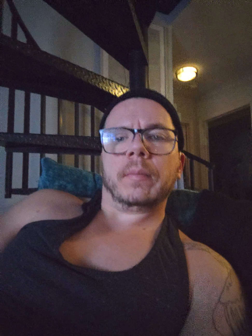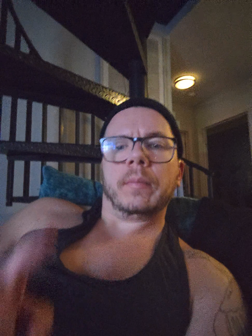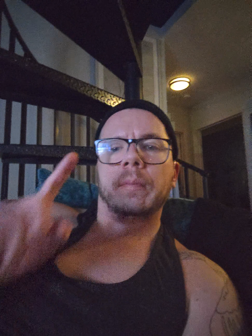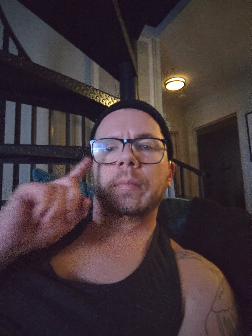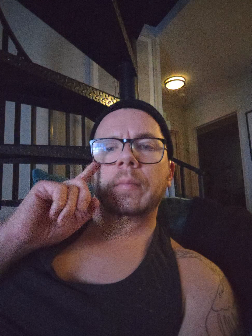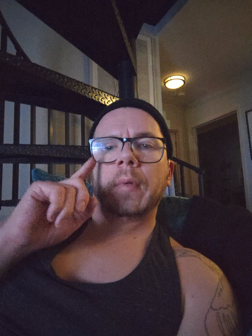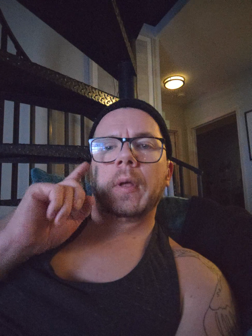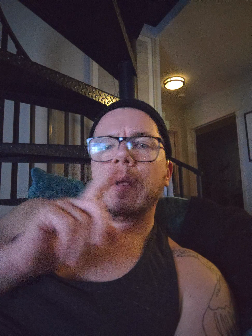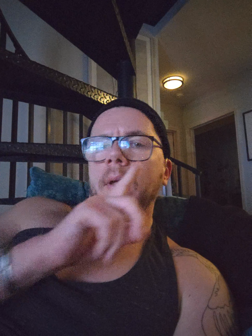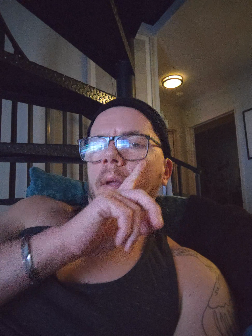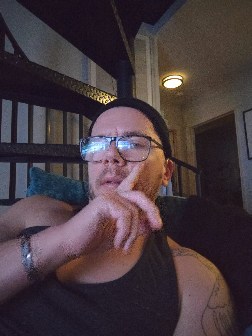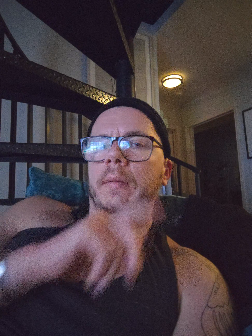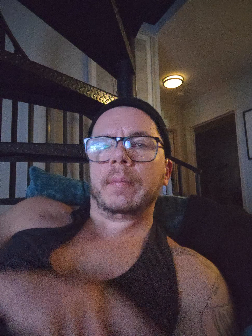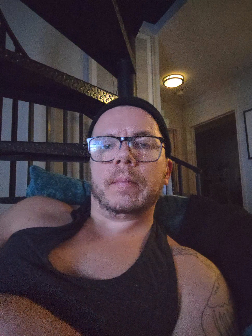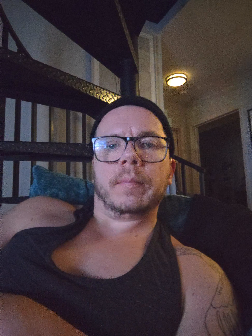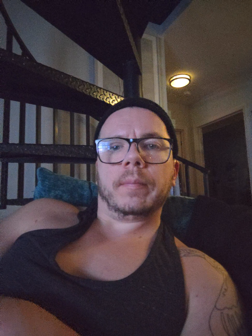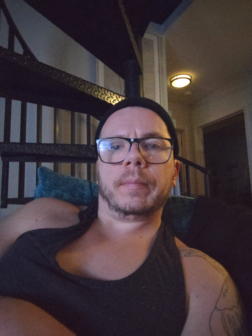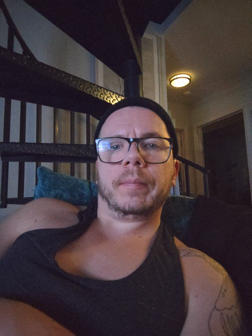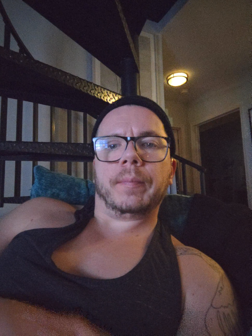eye